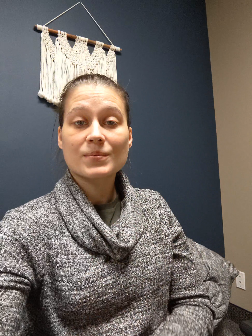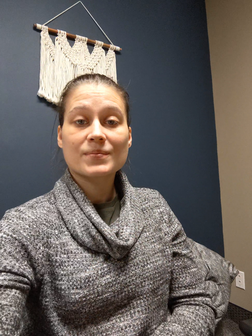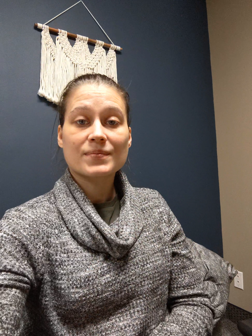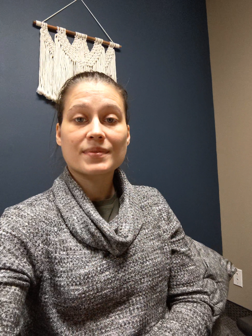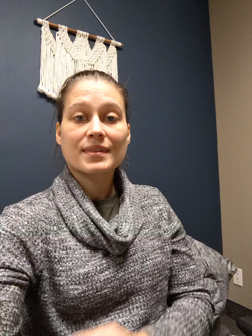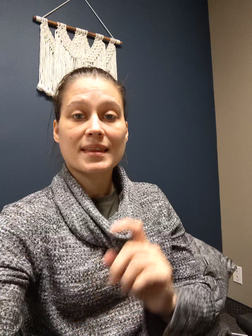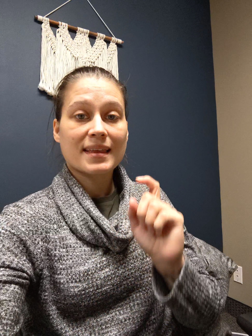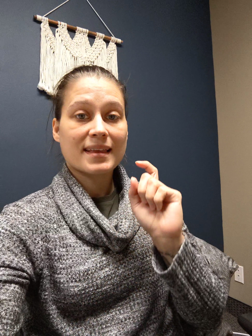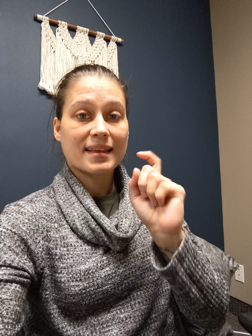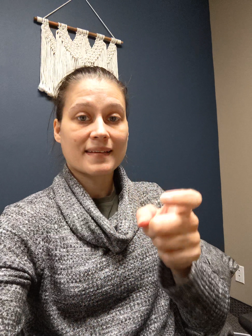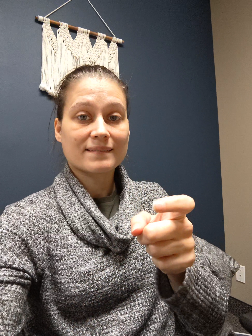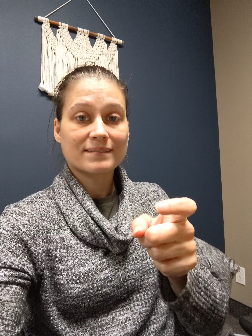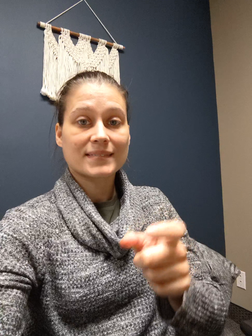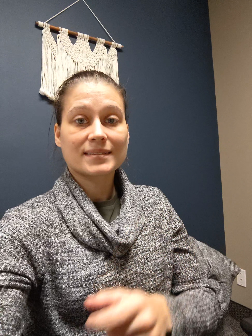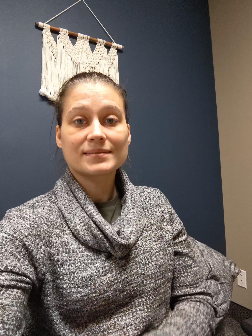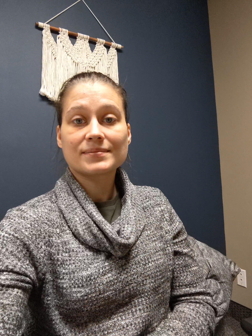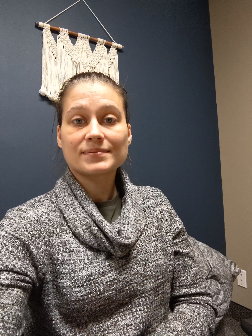gift